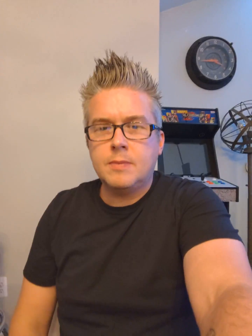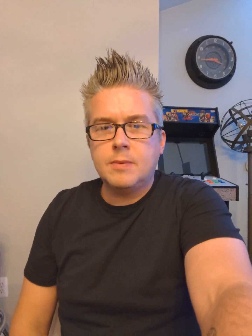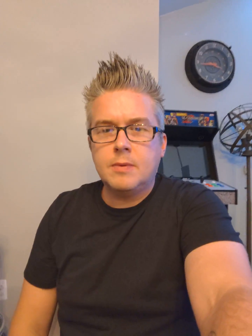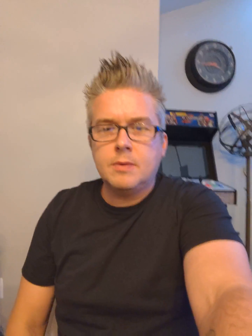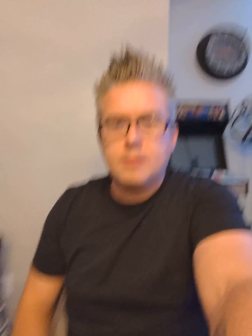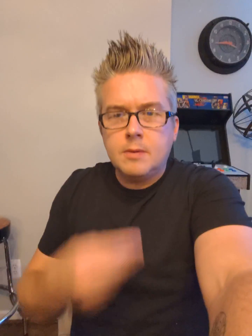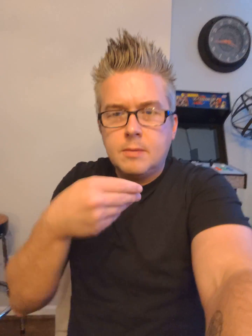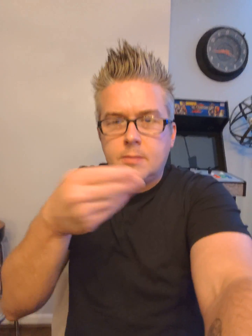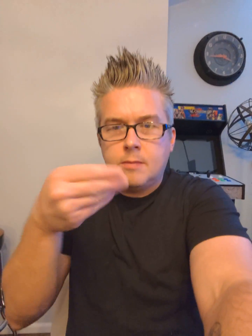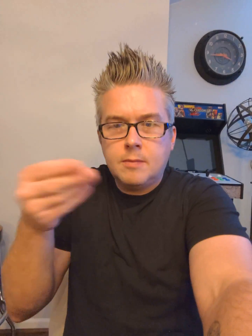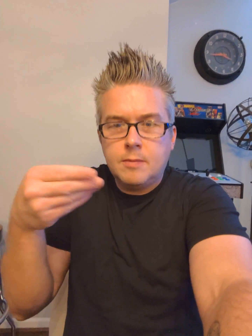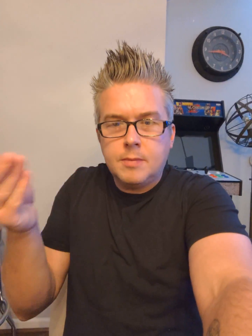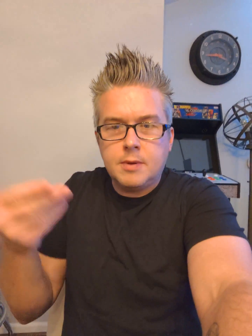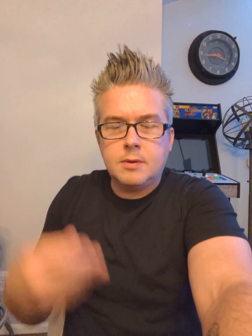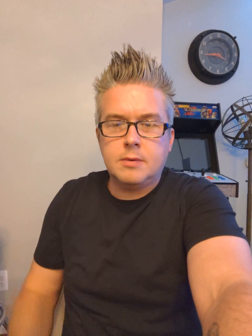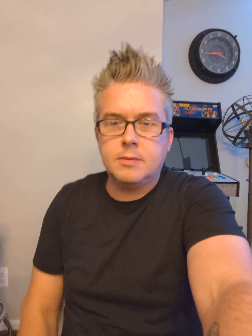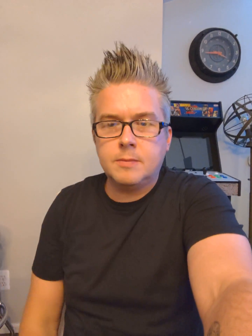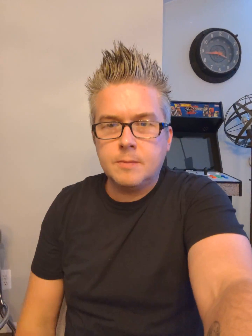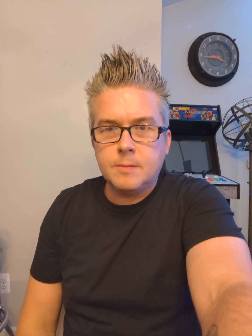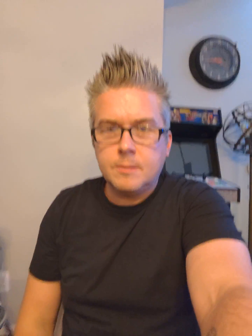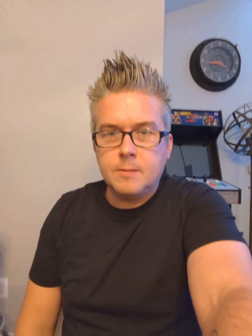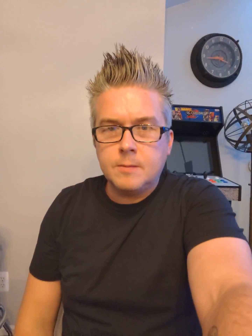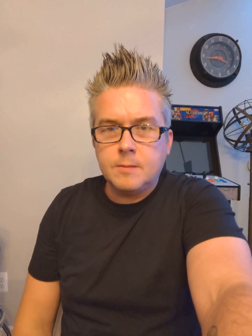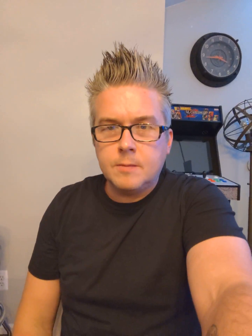shopping